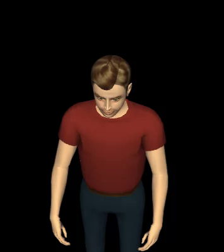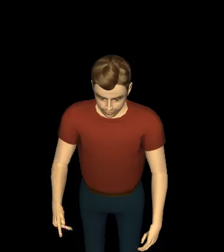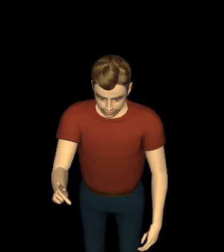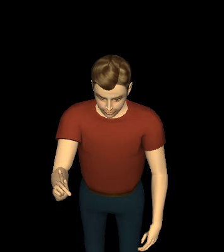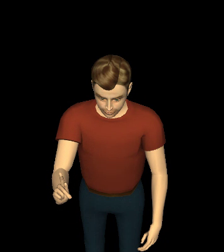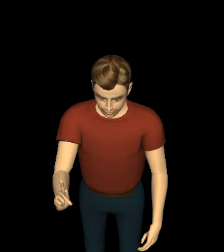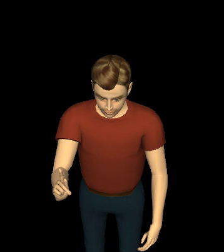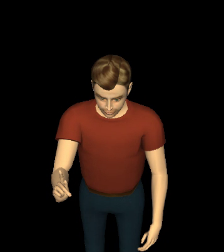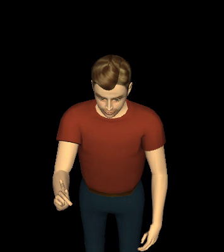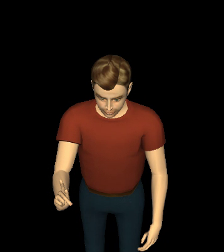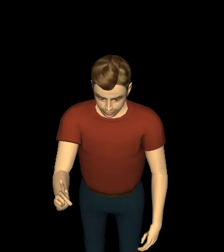كيلوجرامات